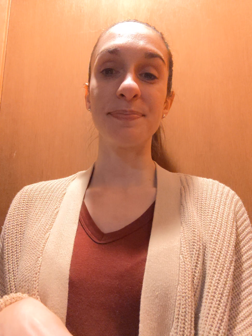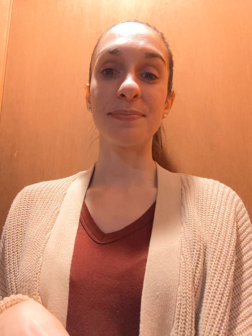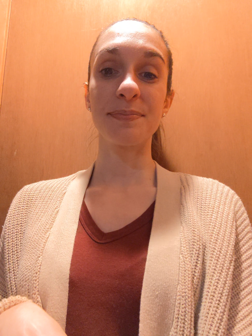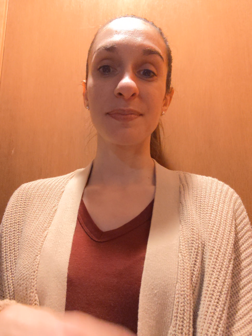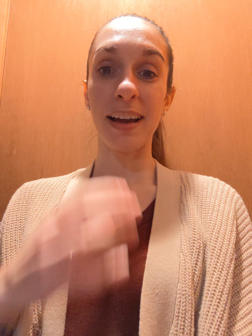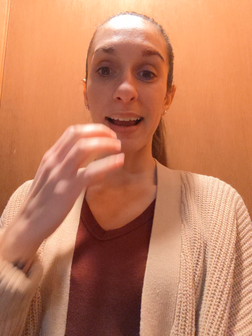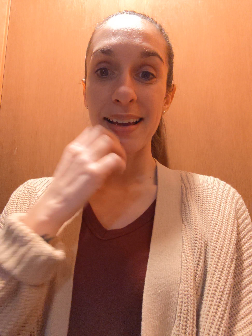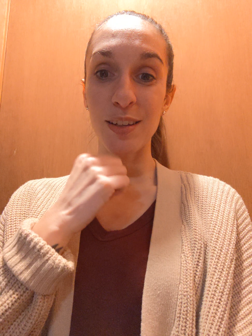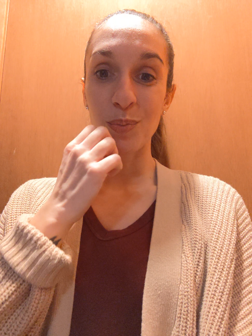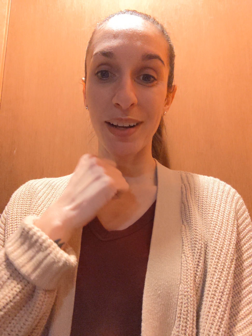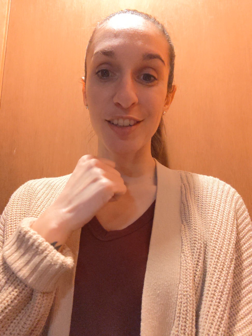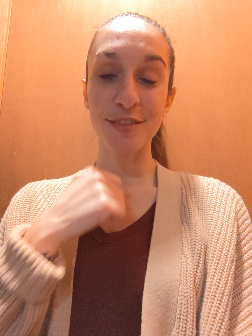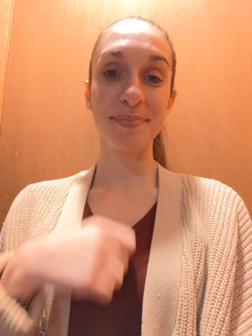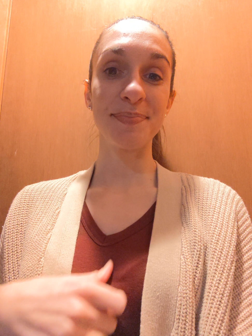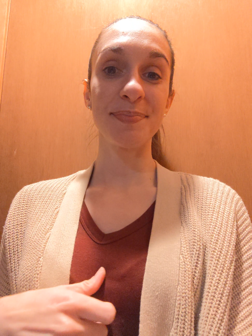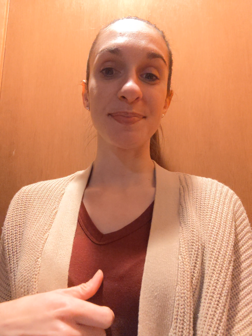underwear